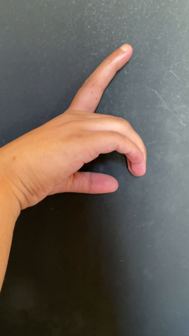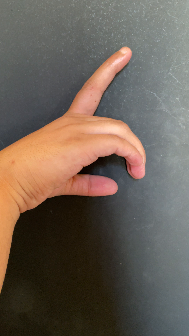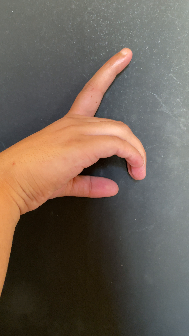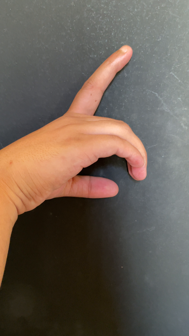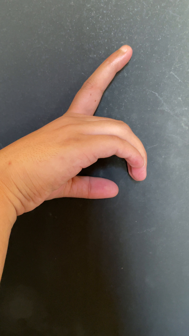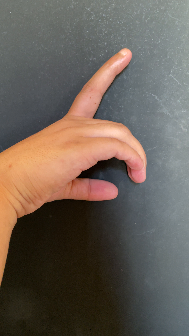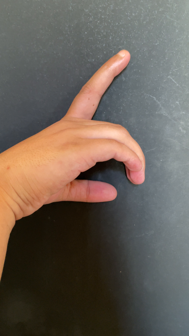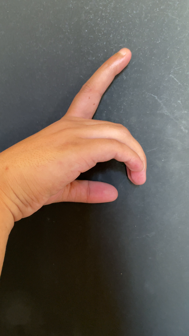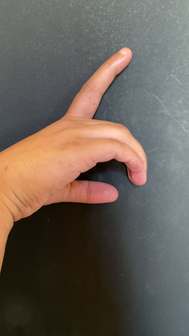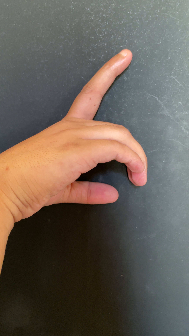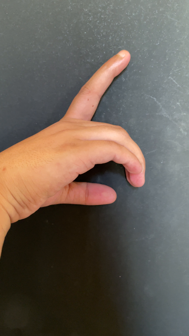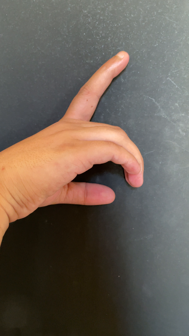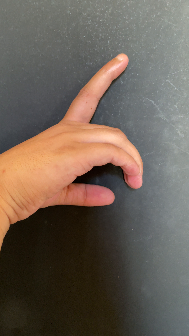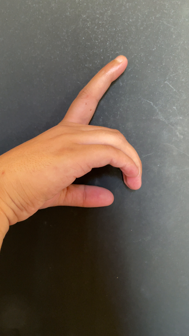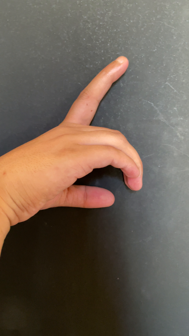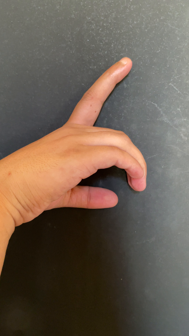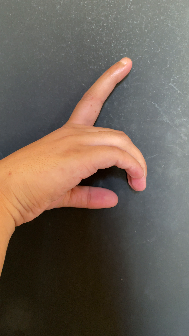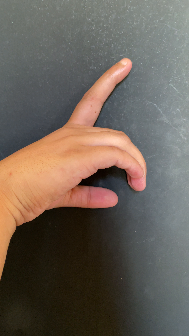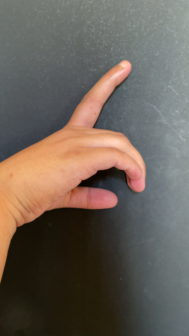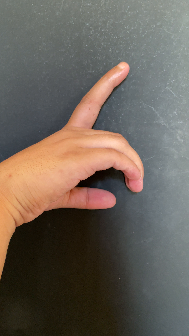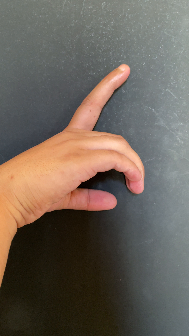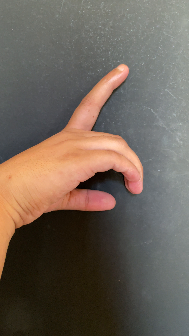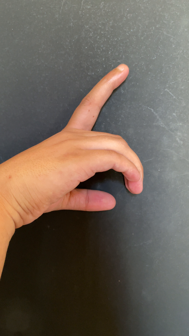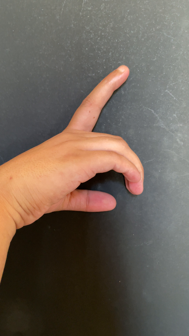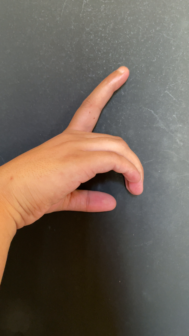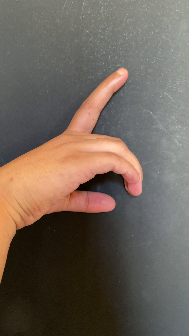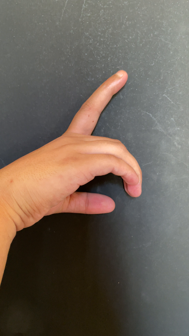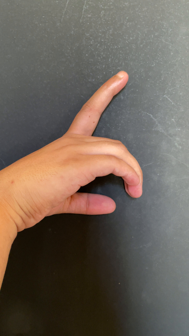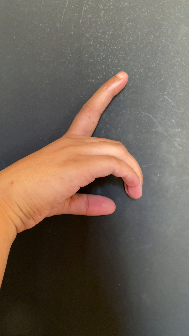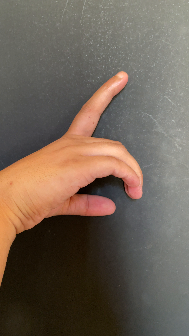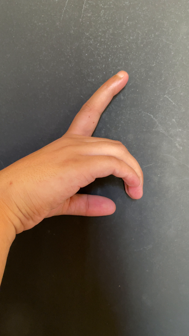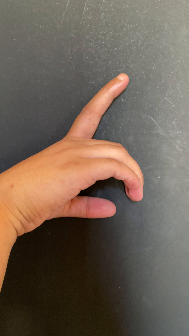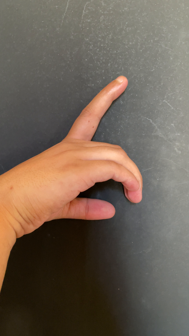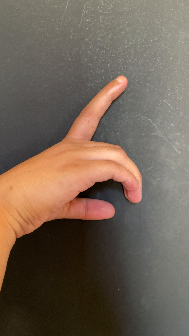ट